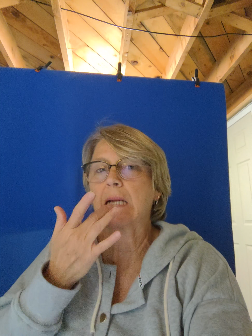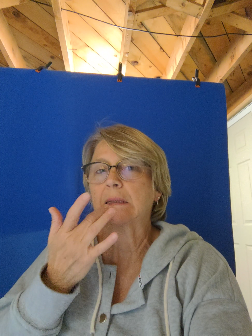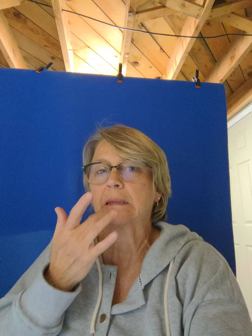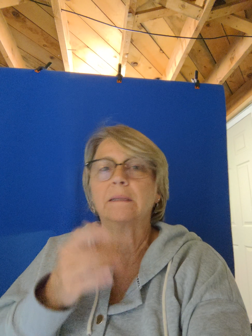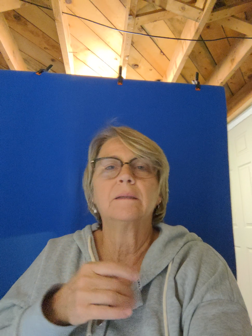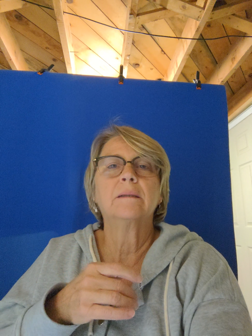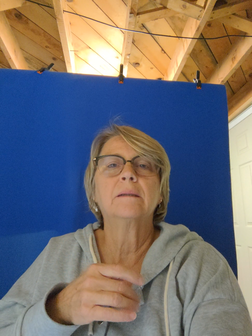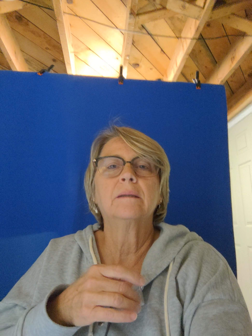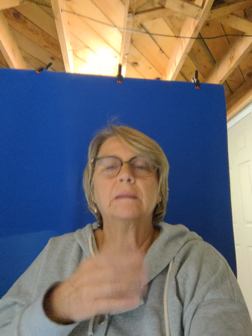taste